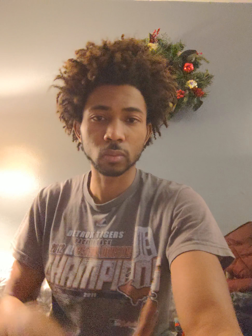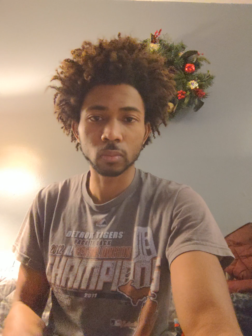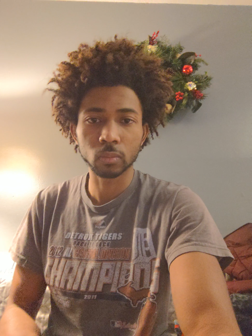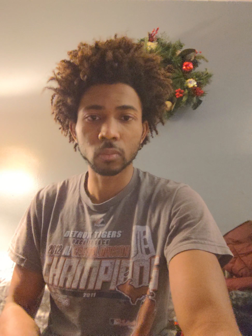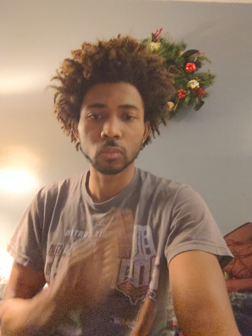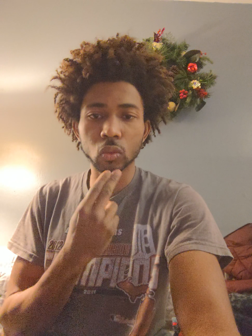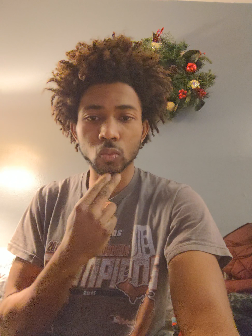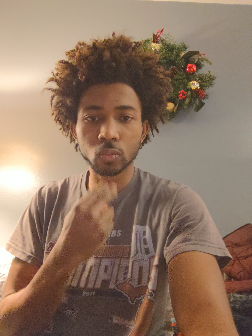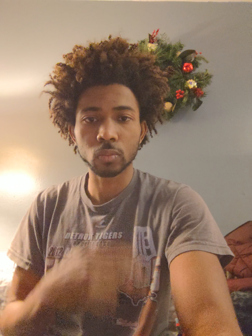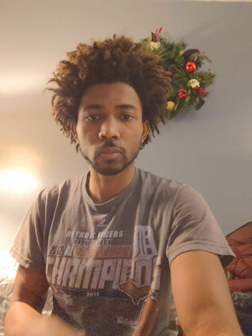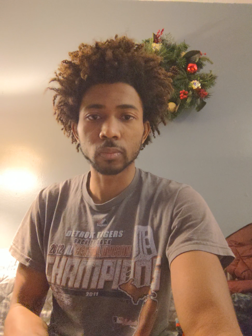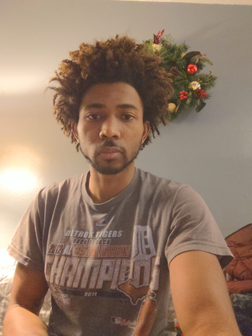cute